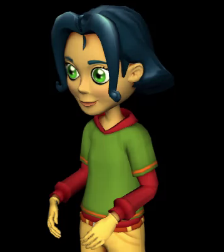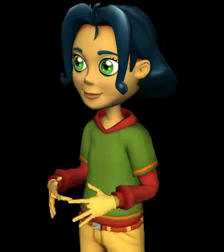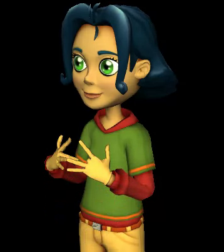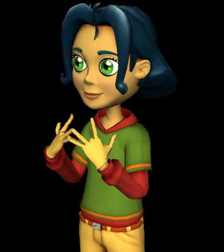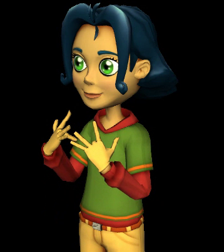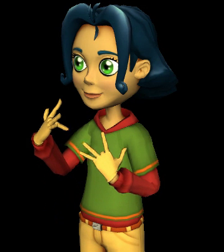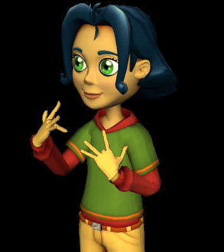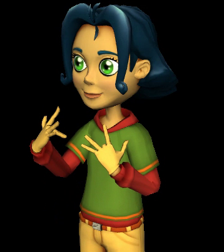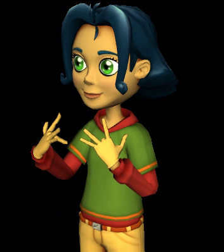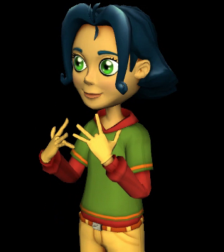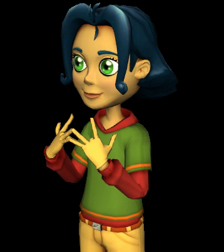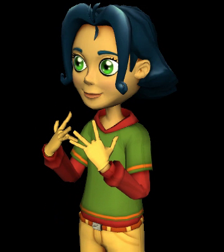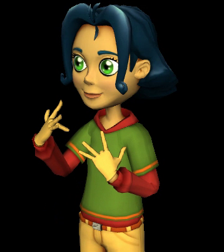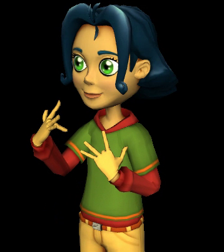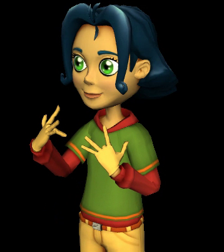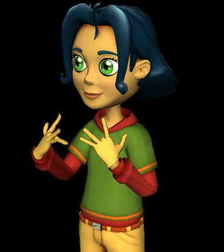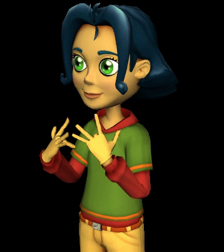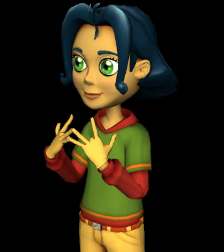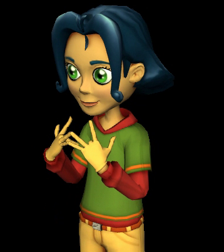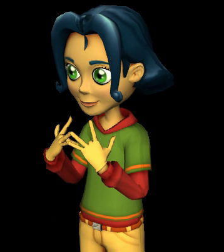مسرح